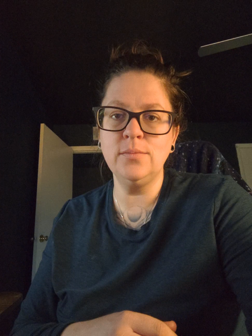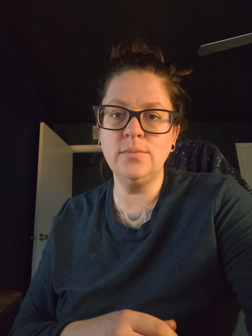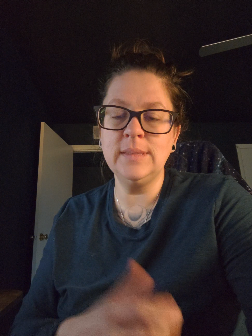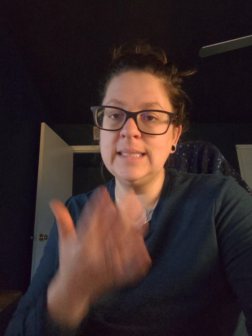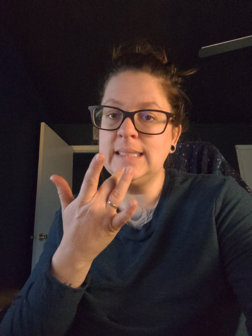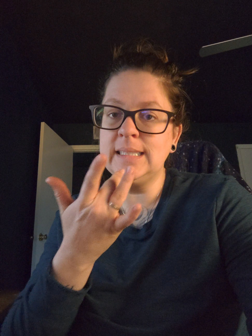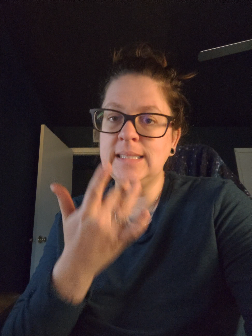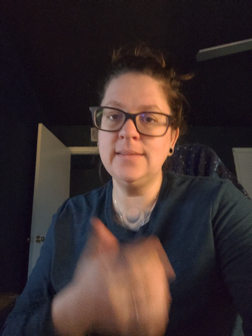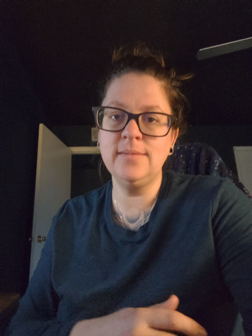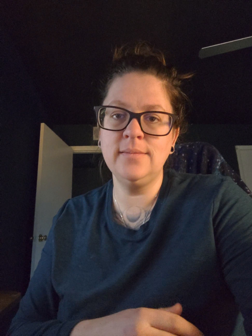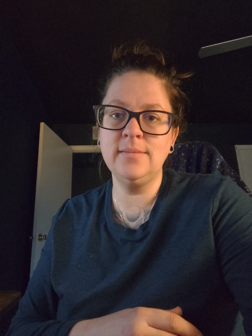taste